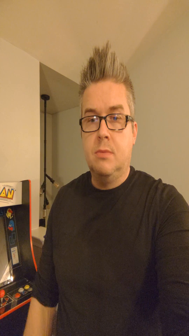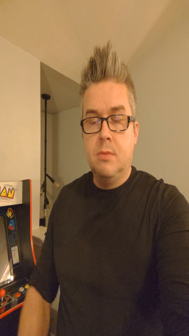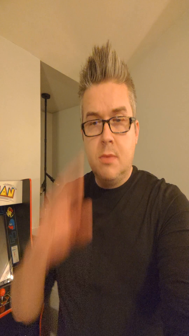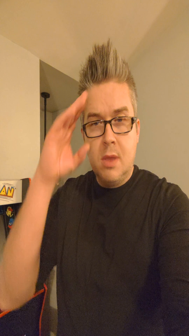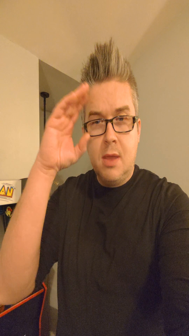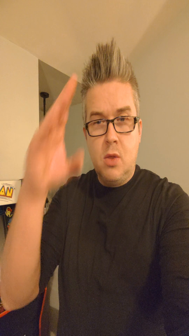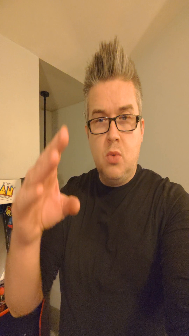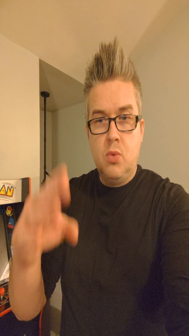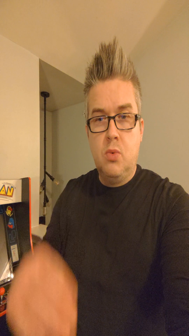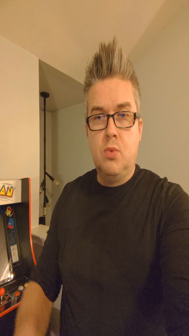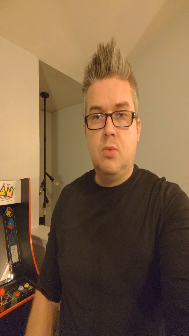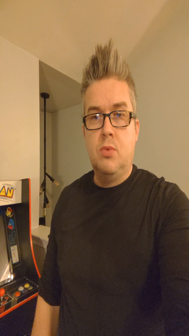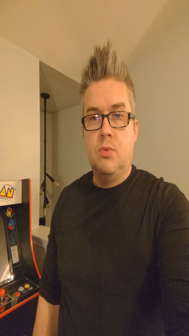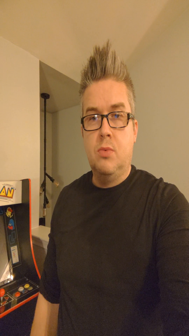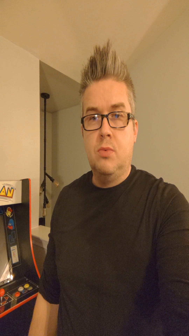hello